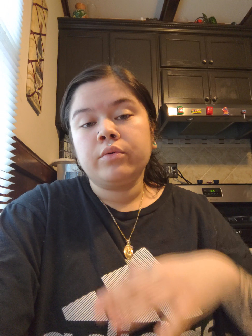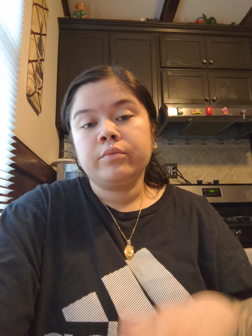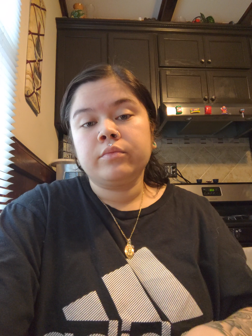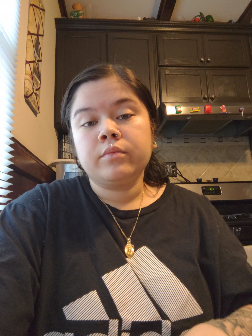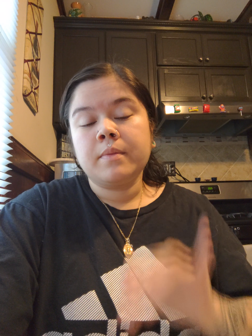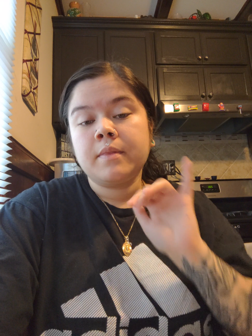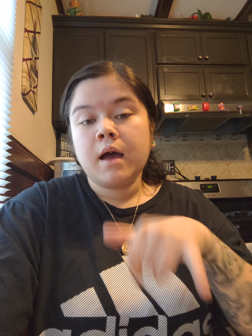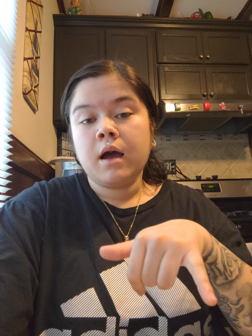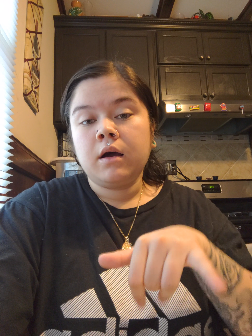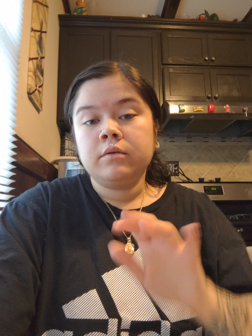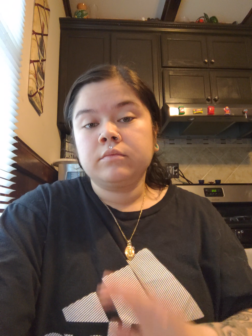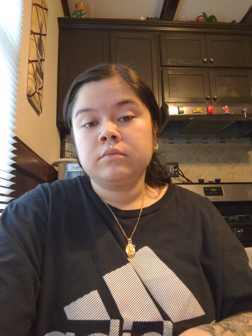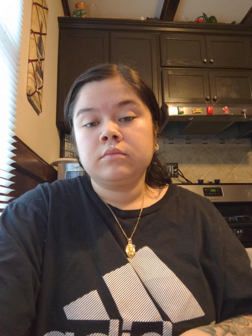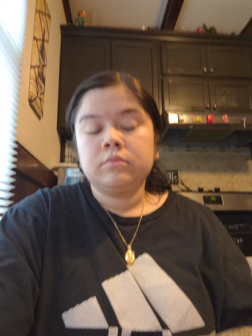that